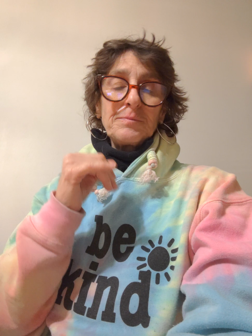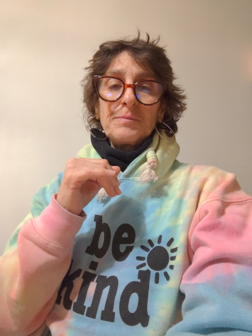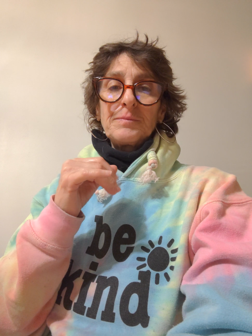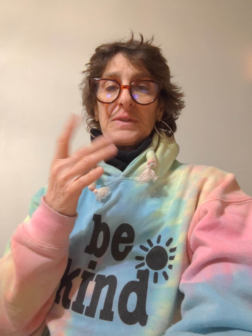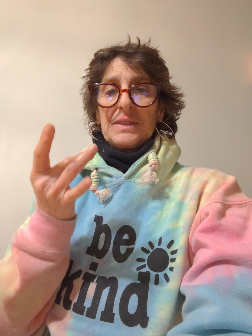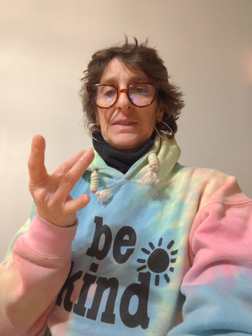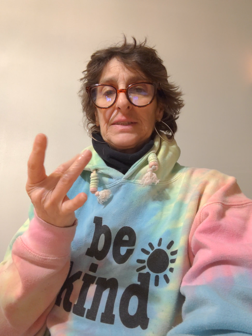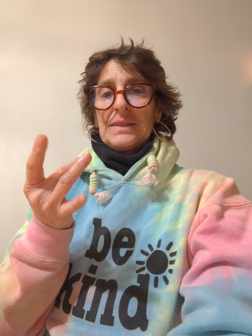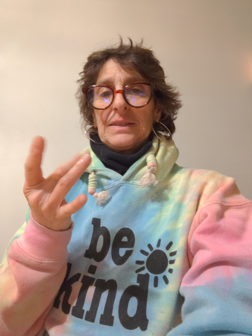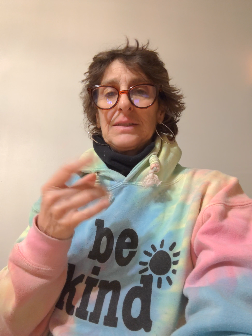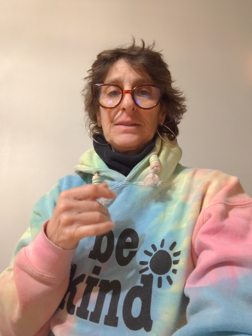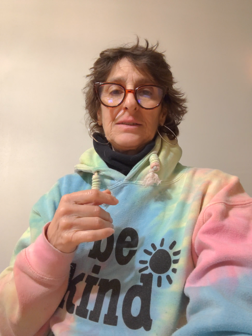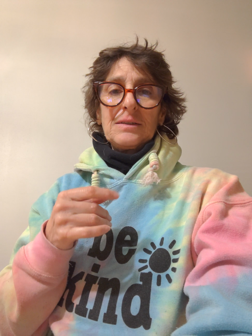sticky